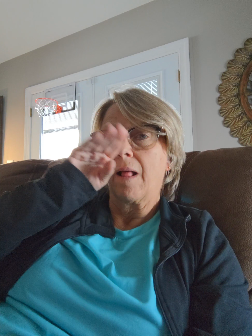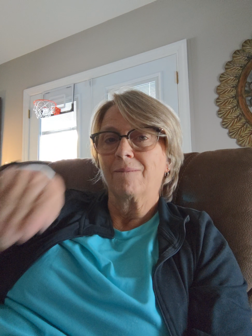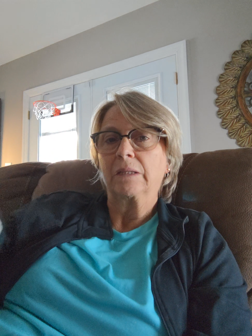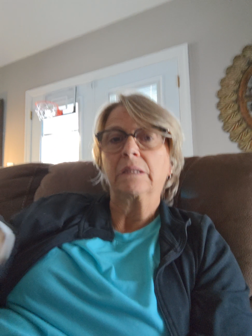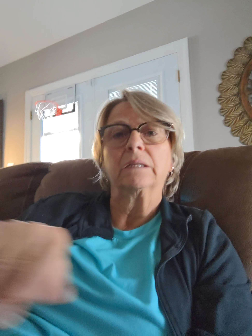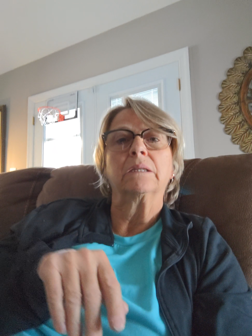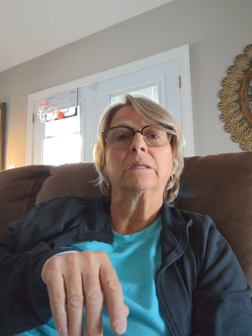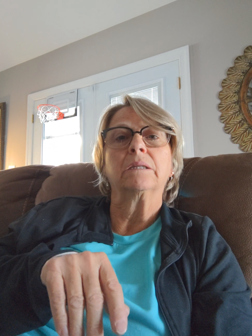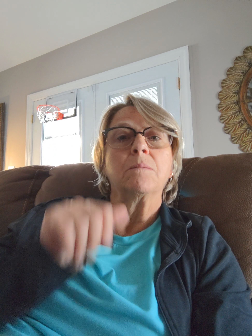elephant